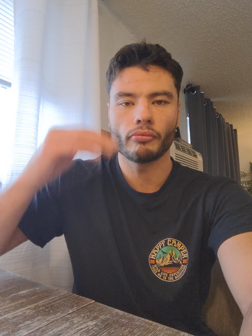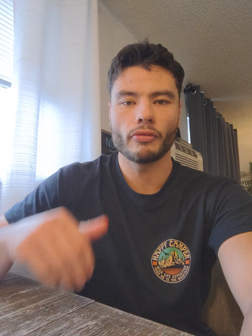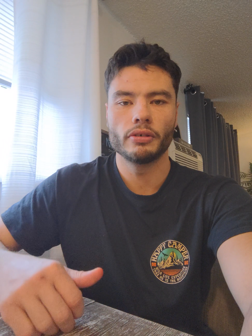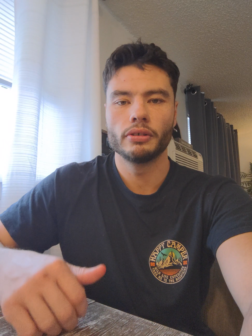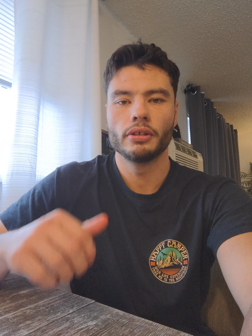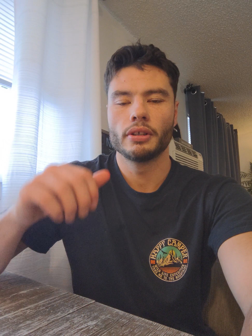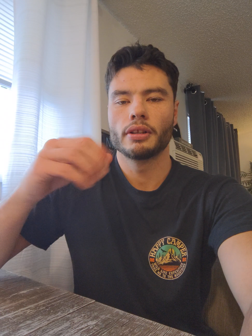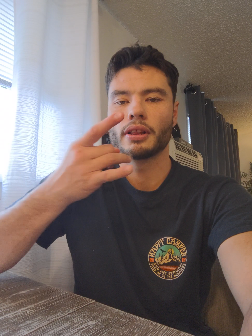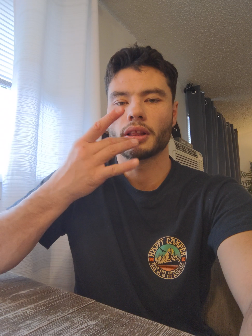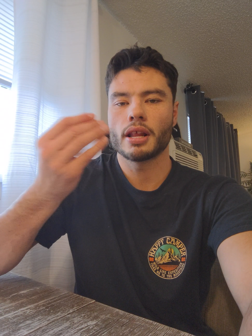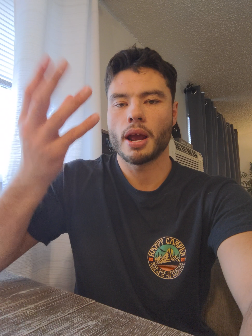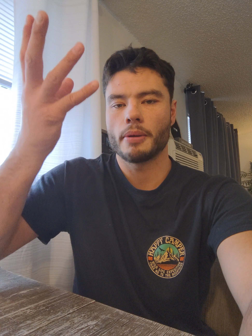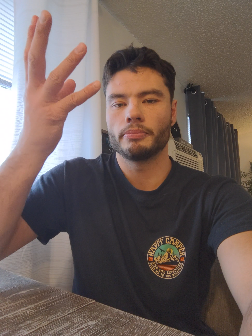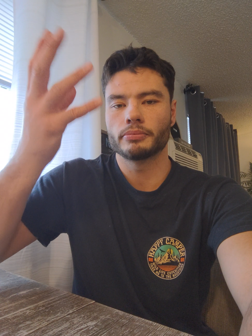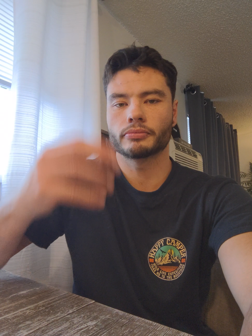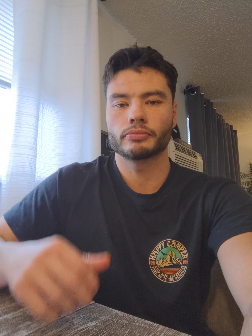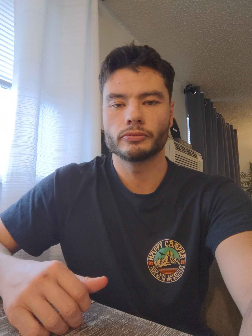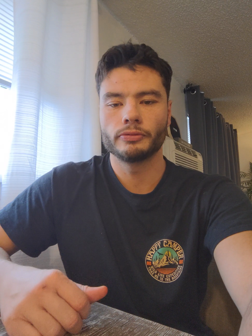lamp